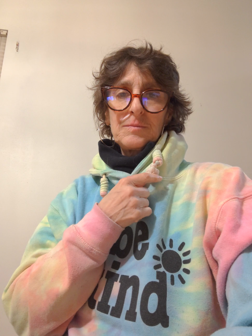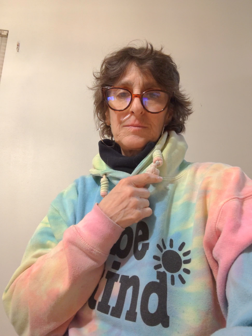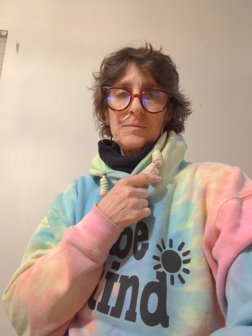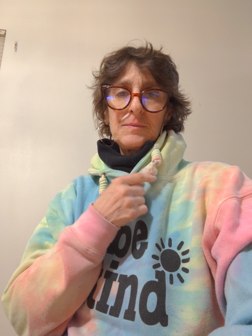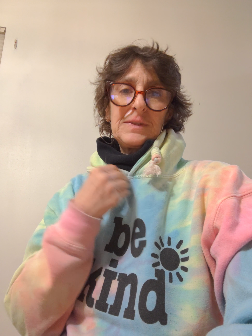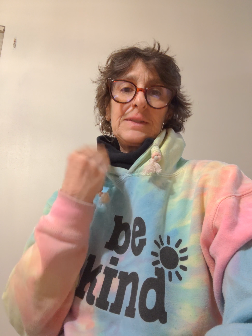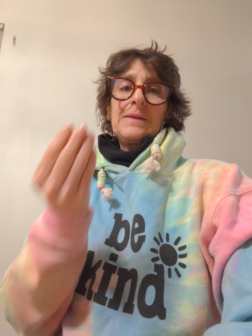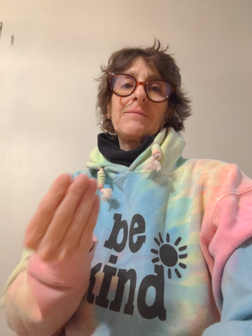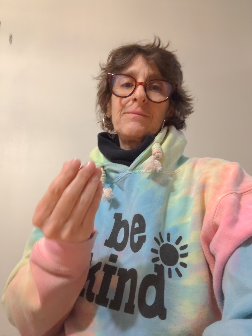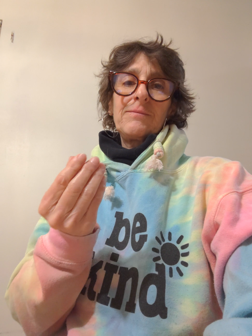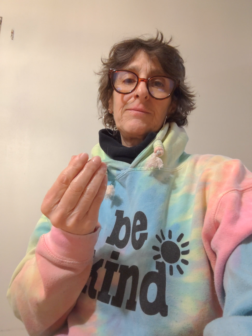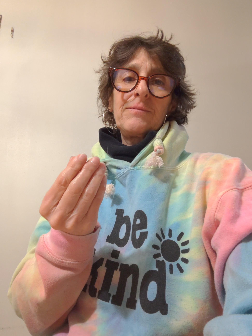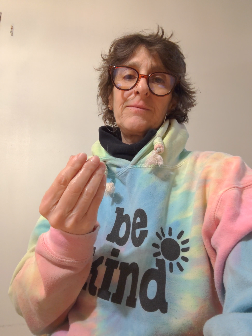give